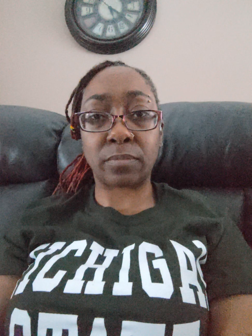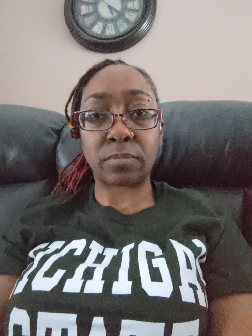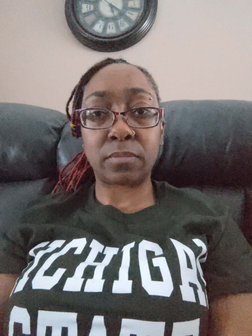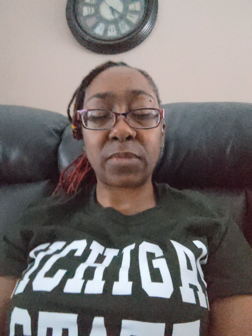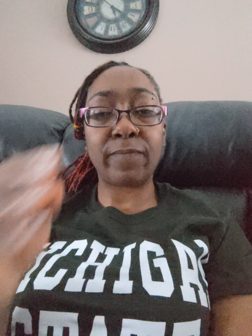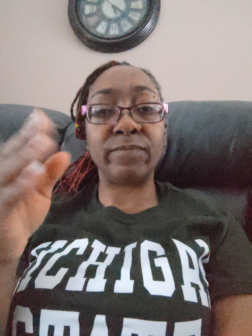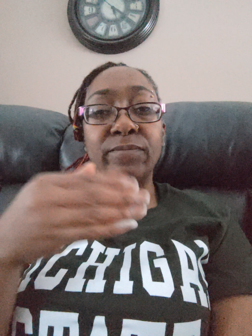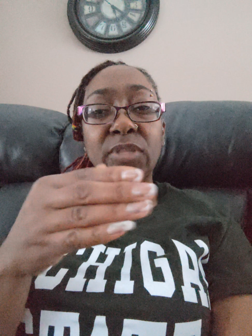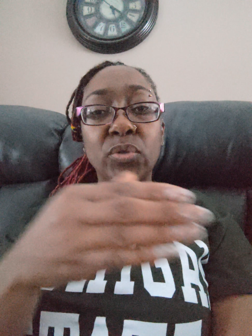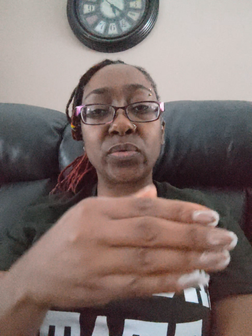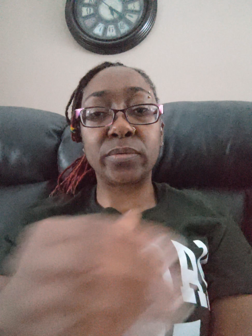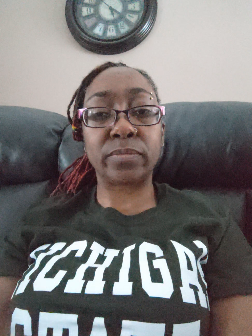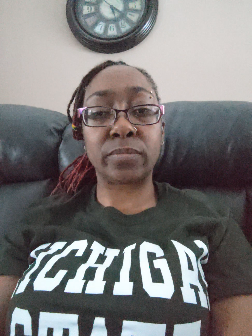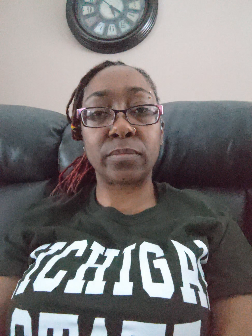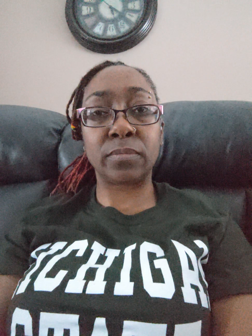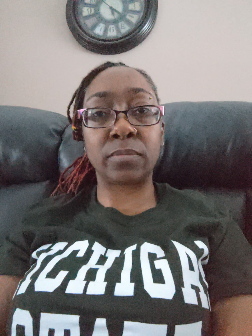fish